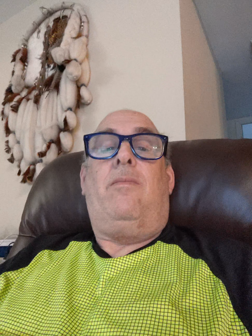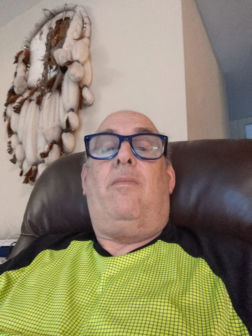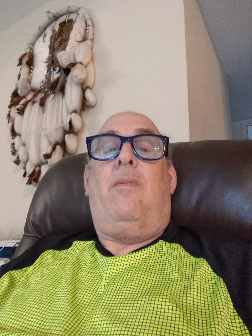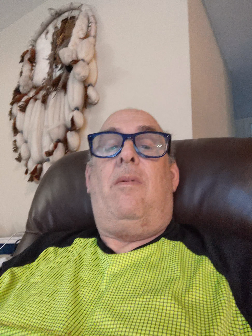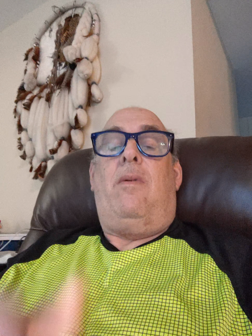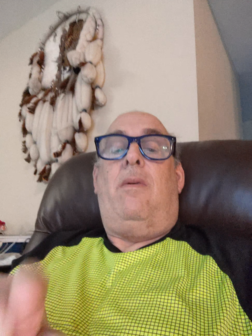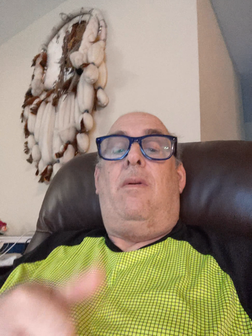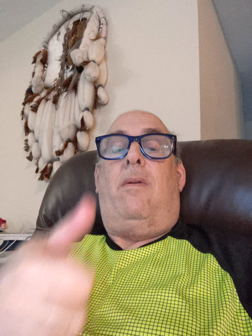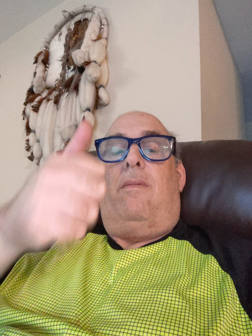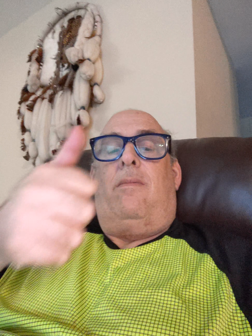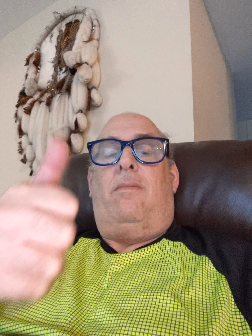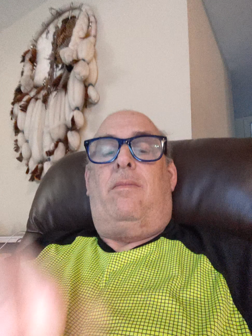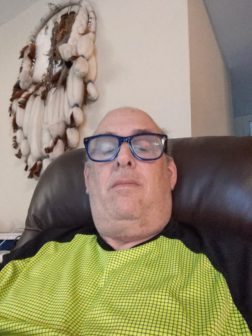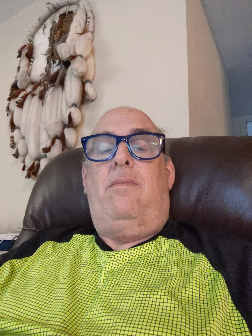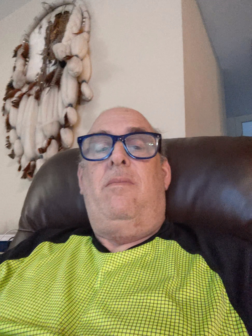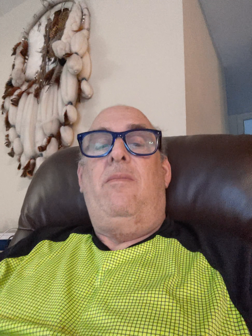up